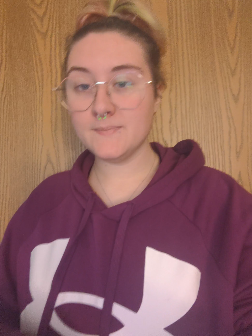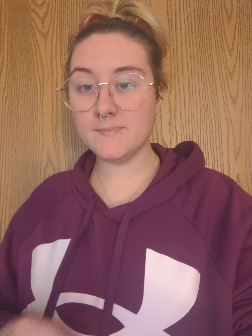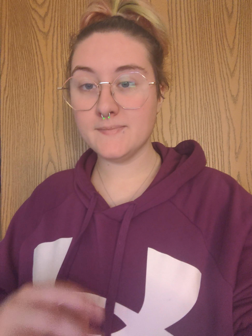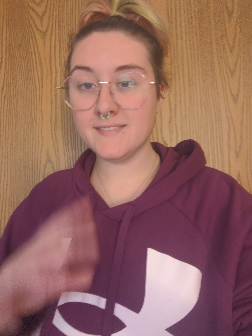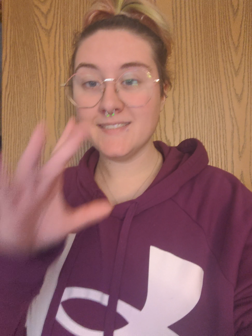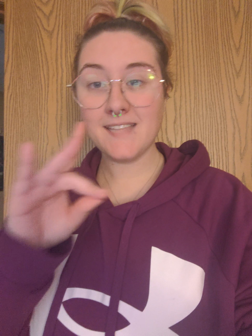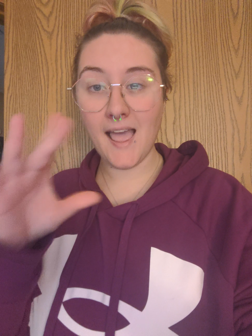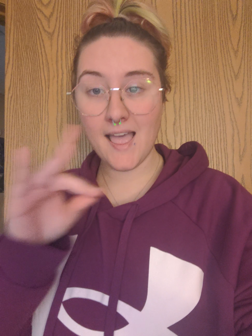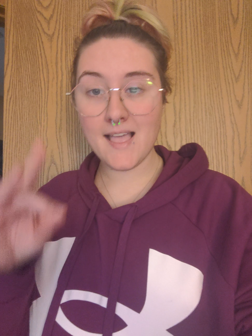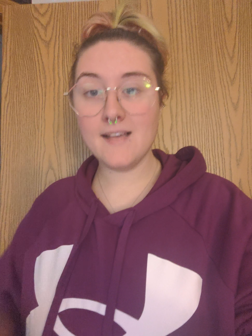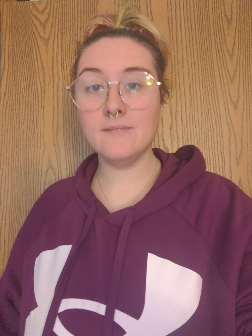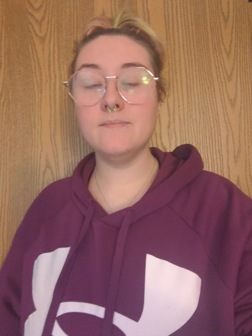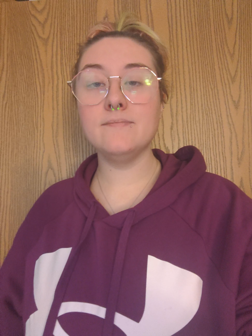say